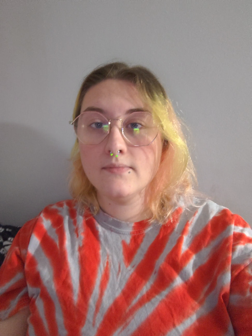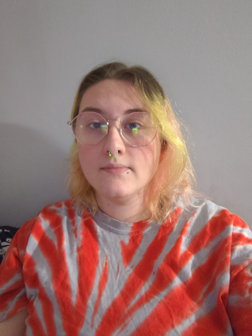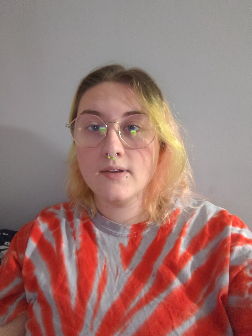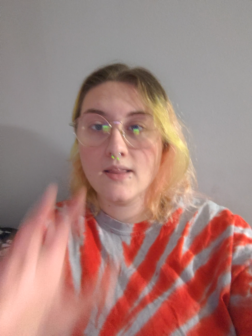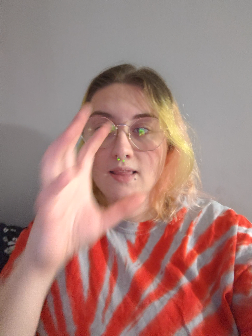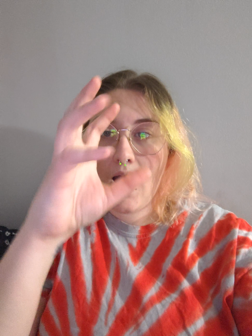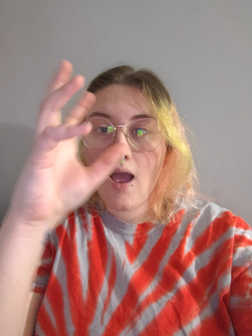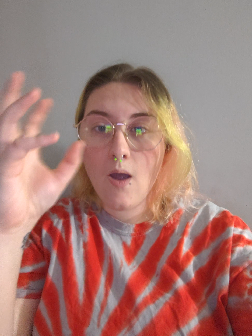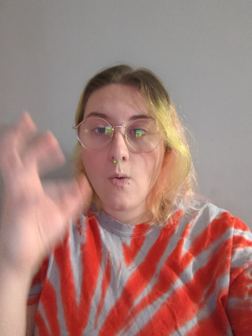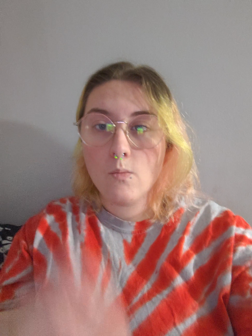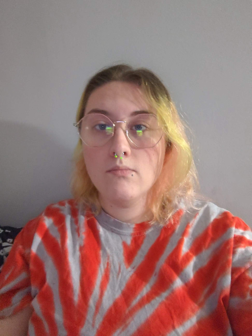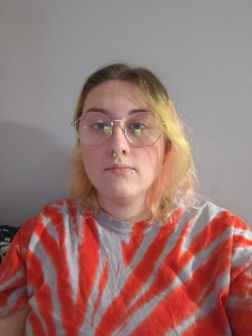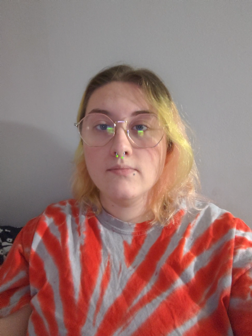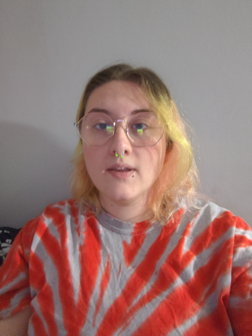cloud